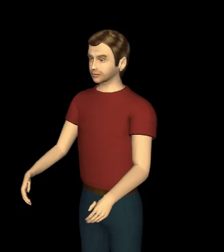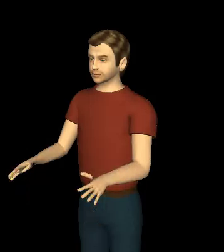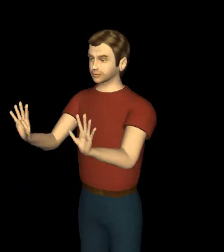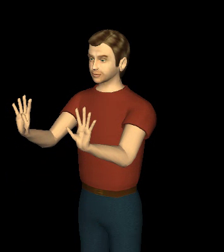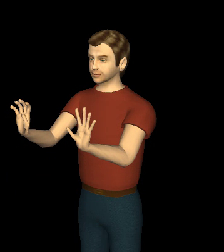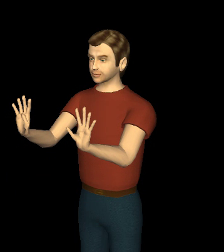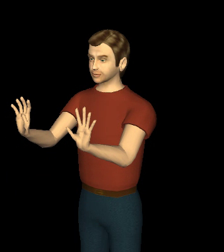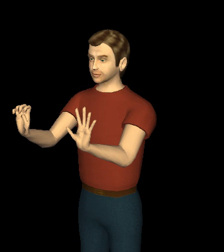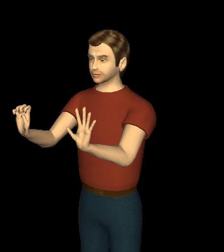90